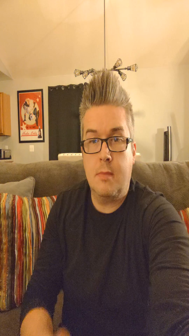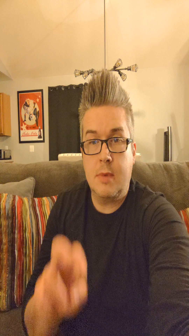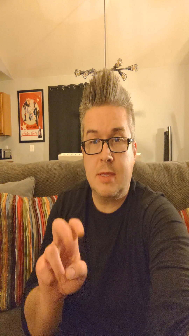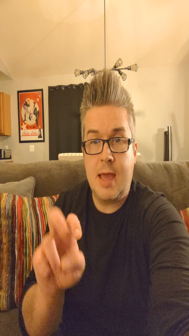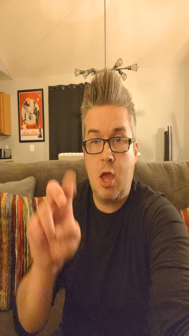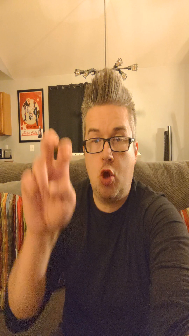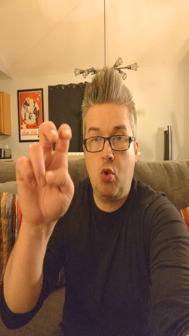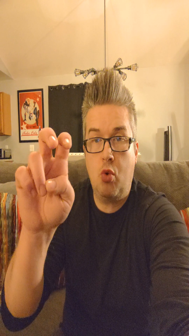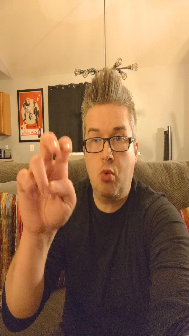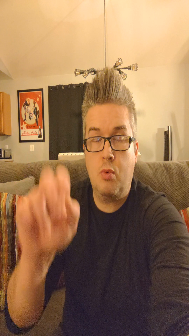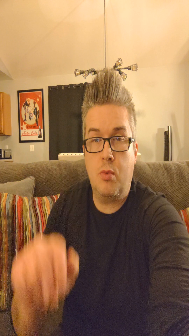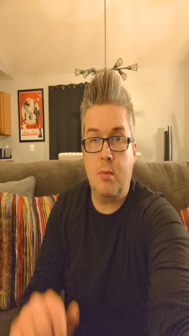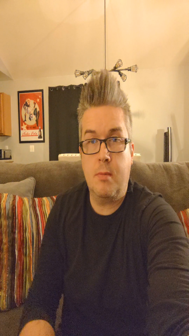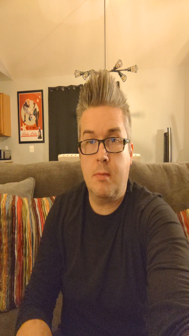stairs